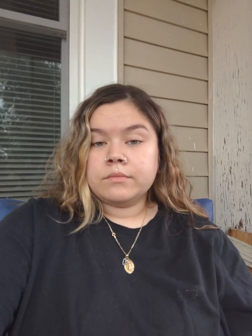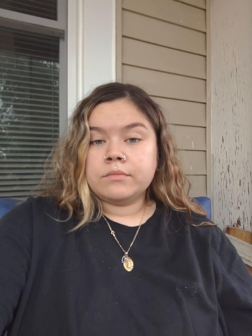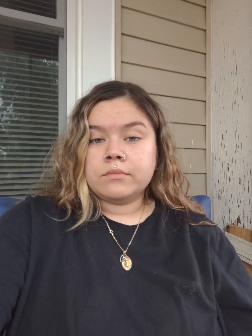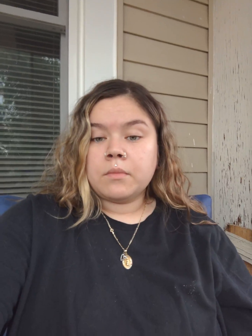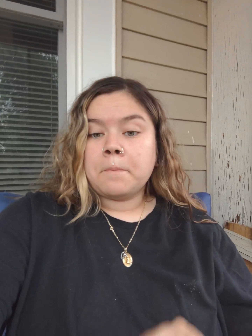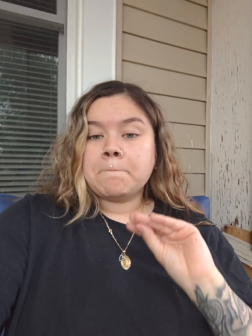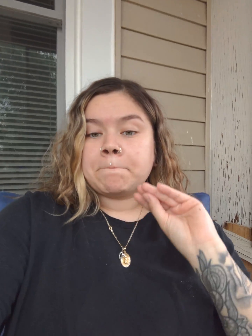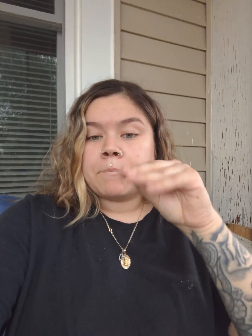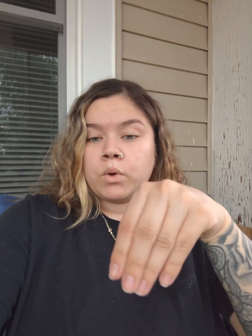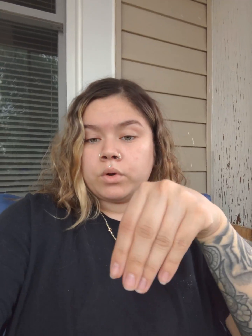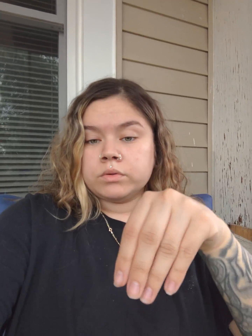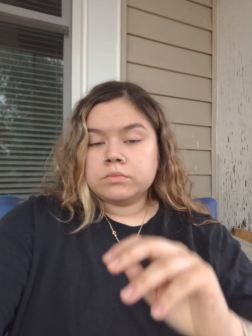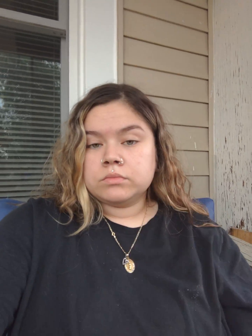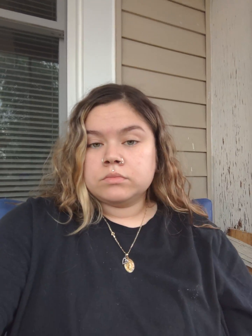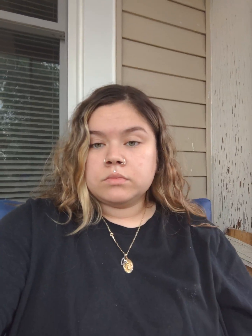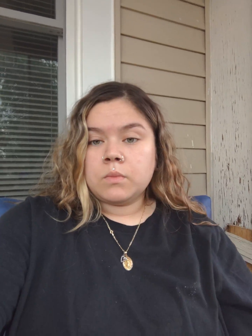put